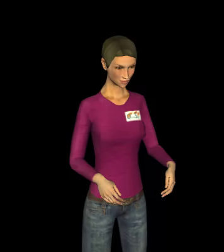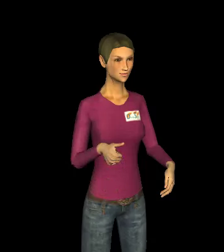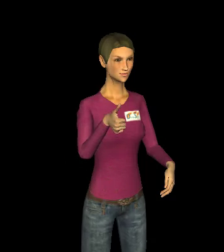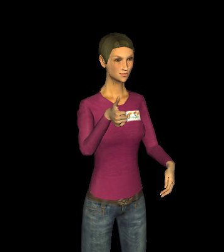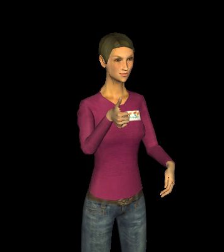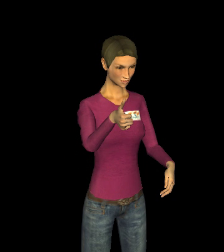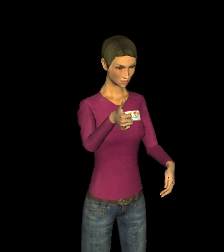1